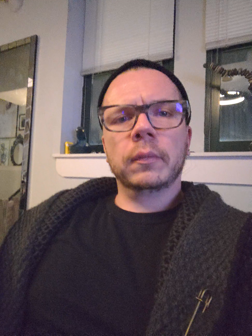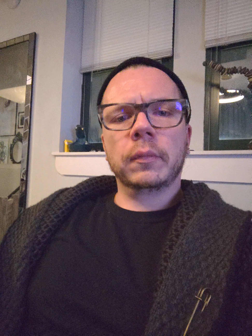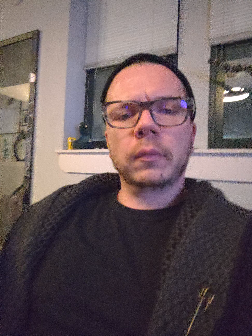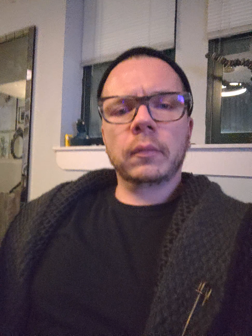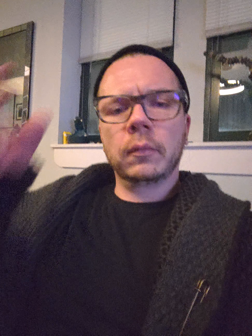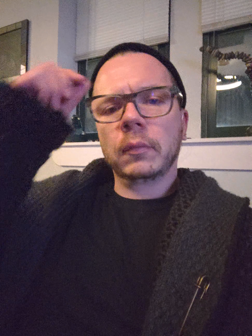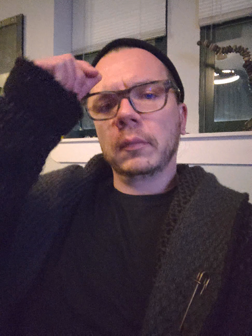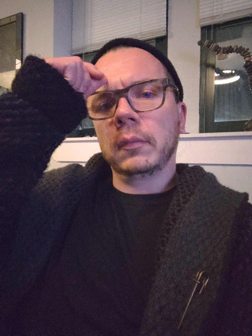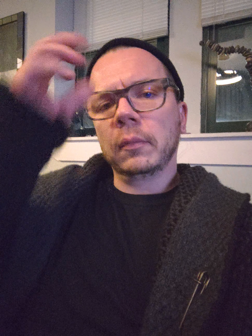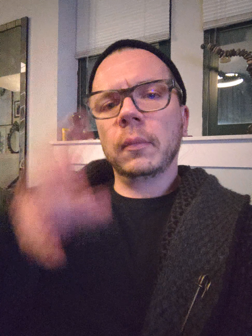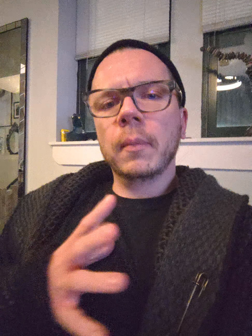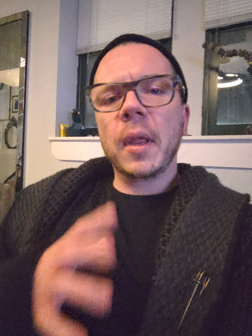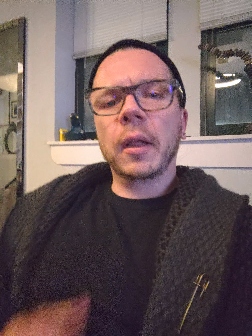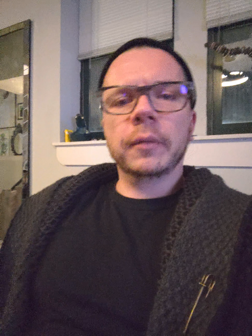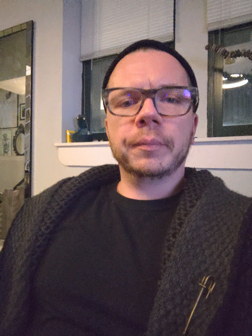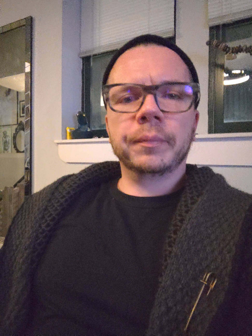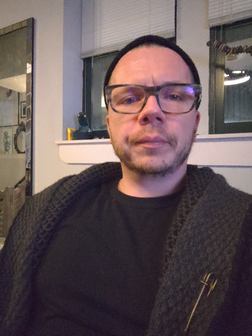man